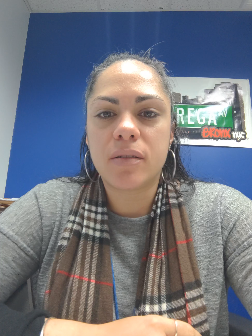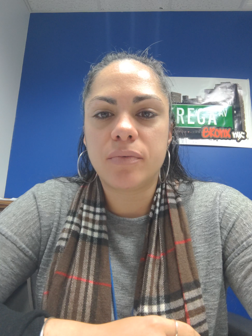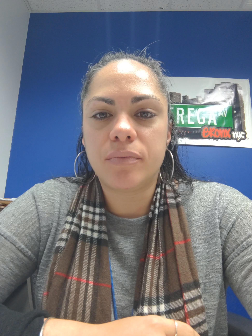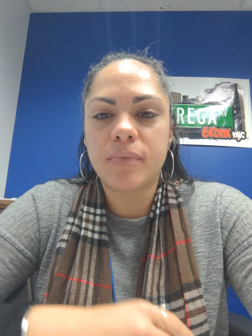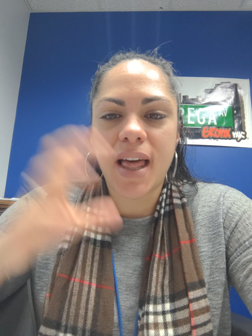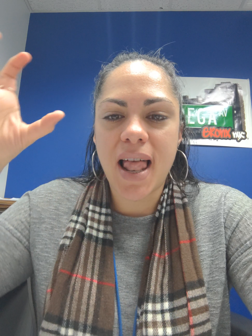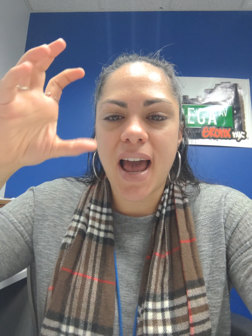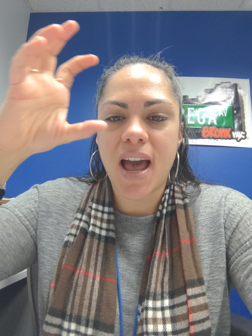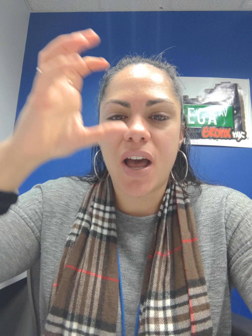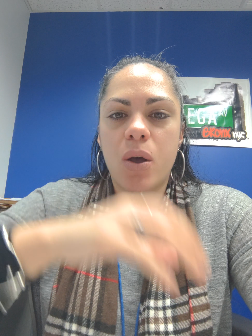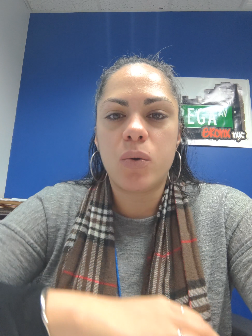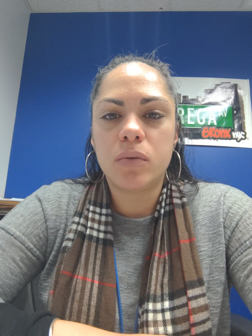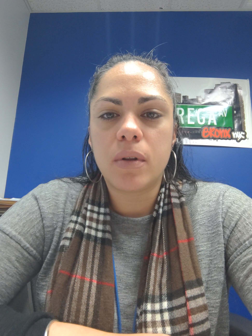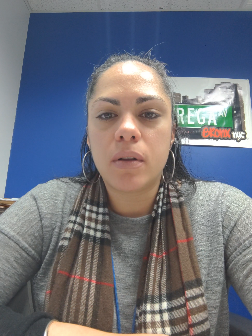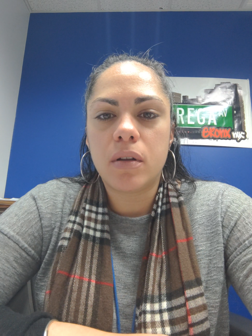cloud